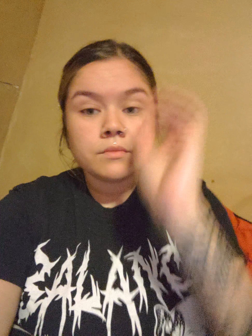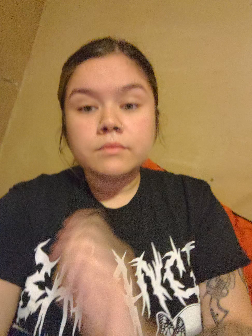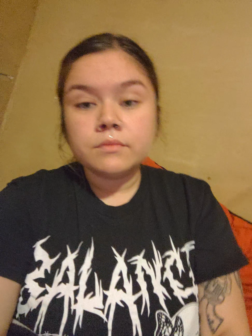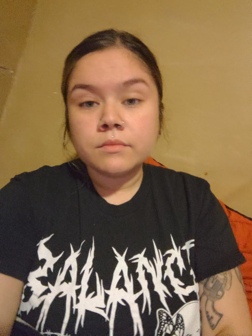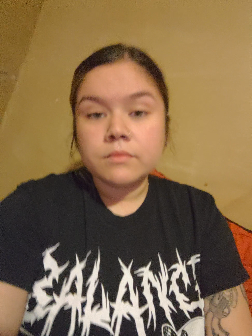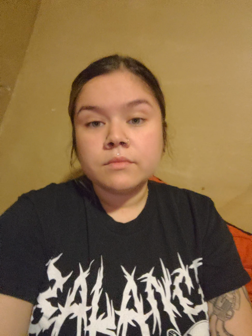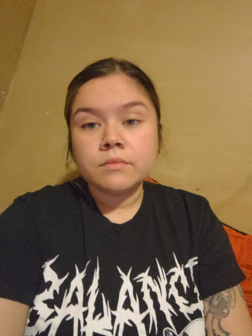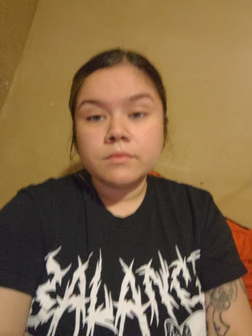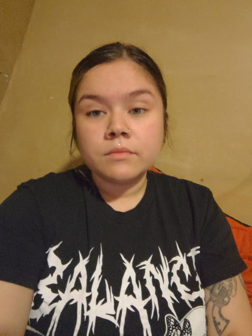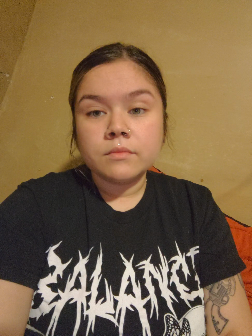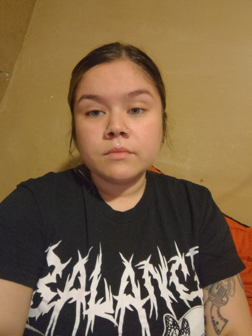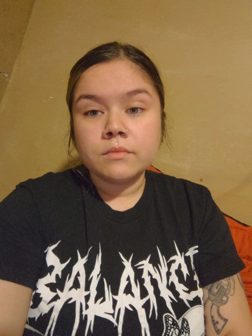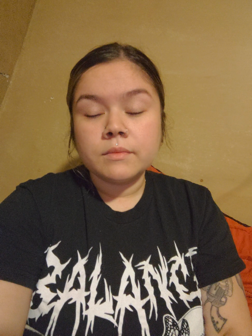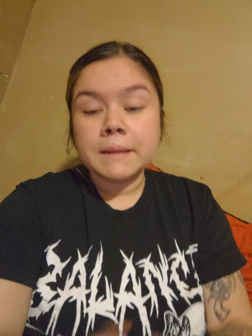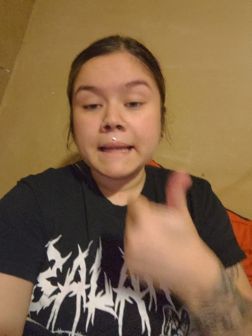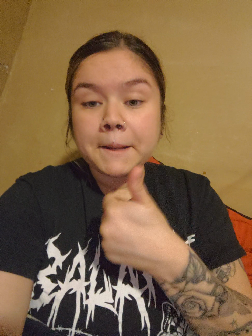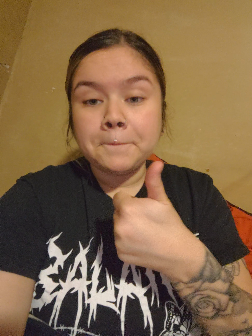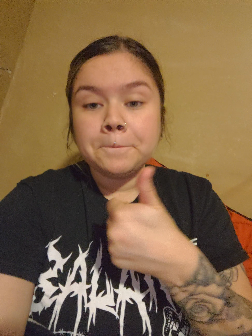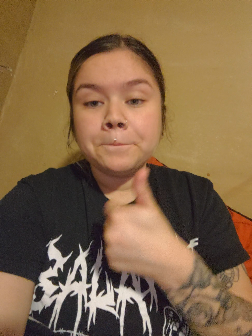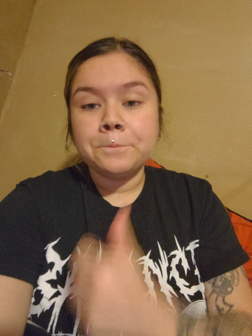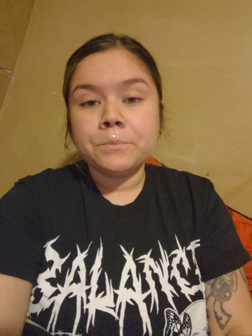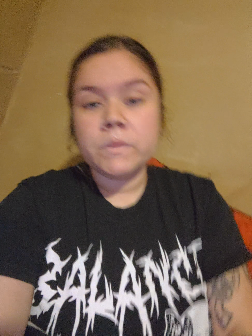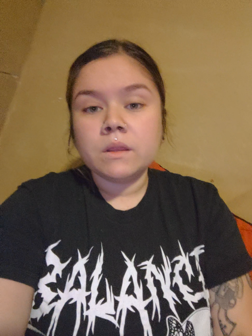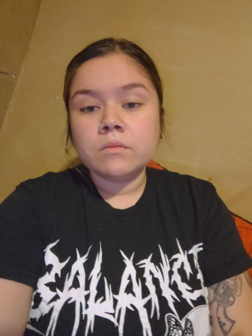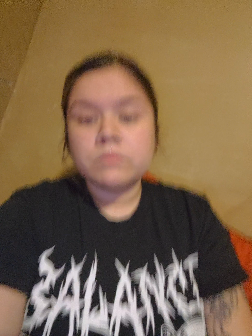game